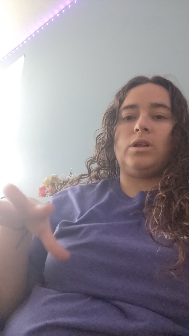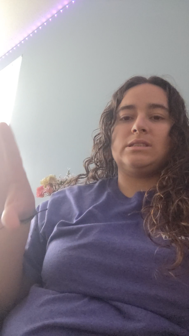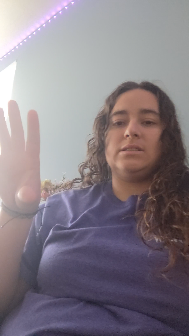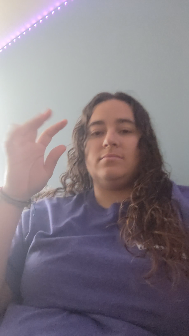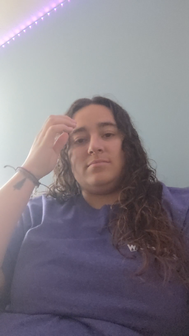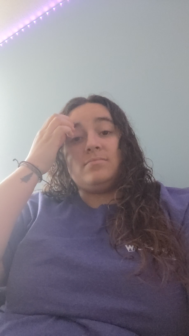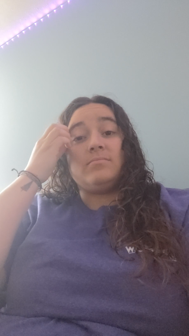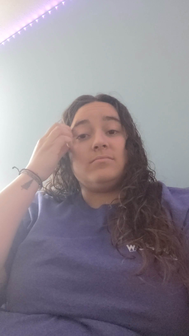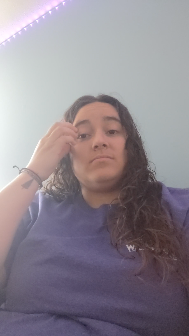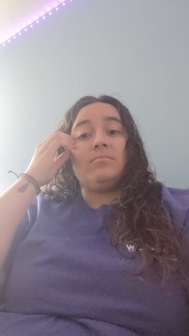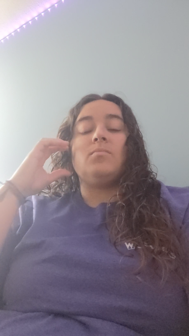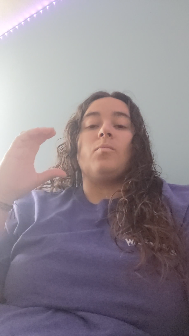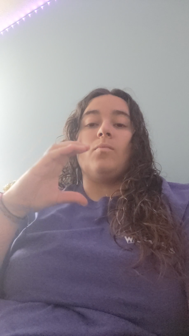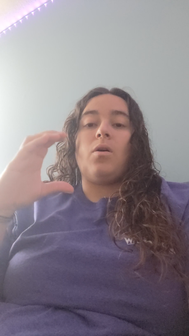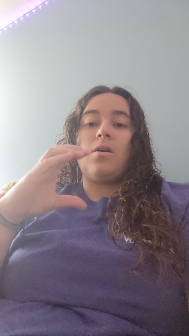ball